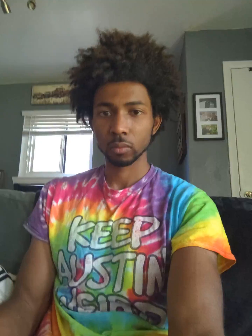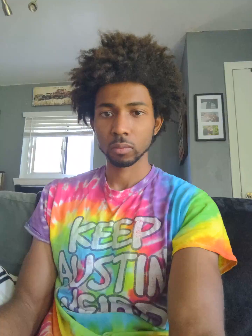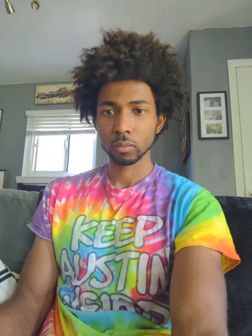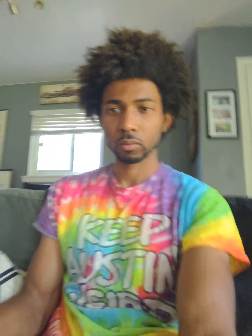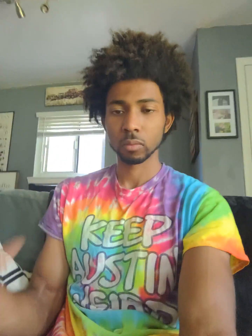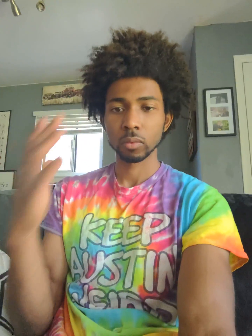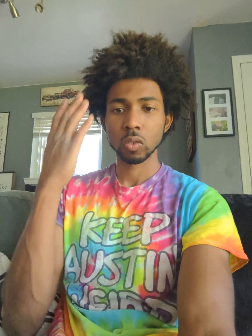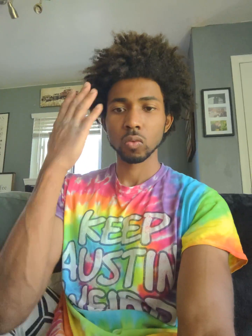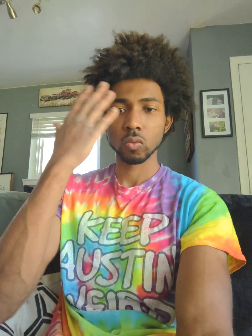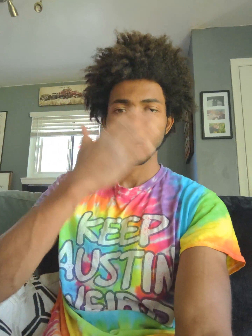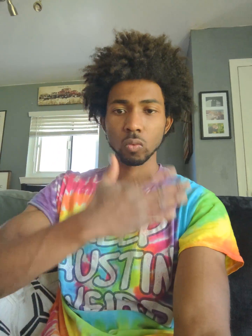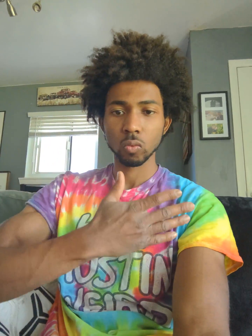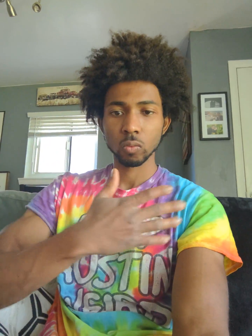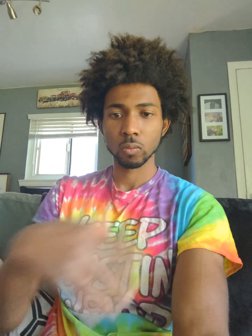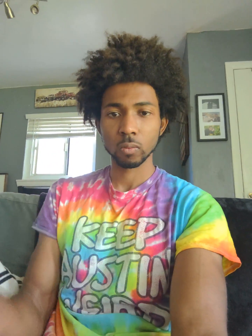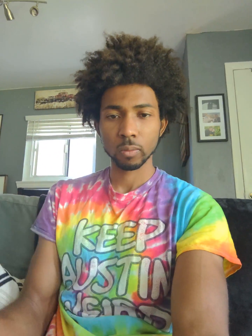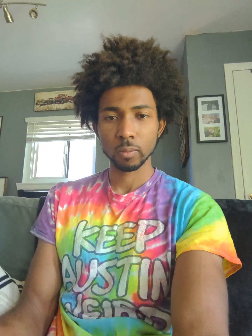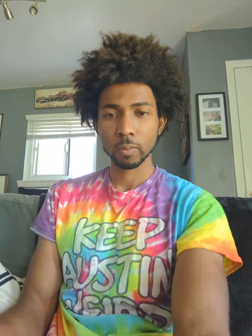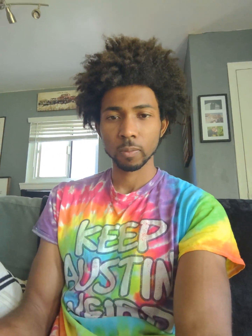dark